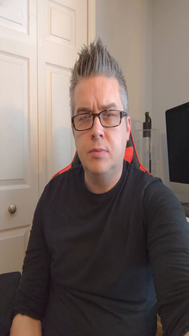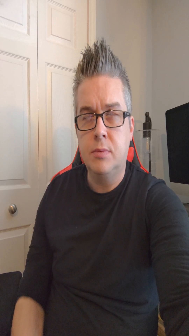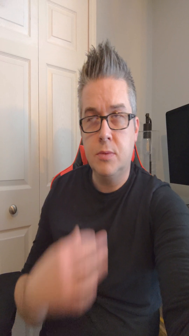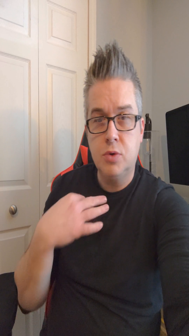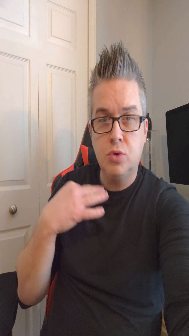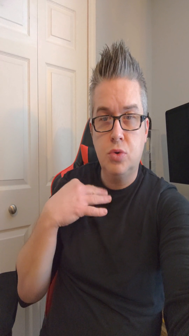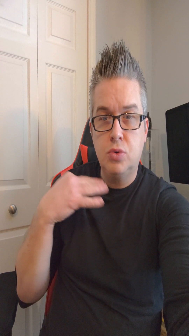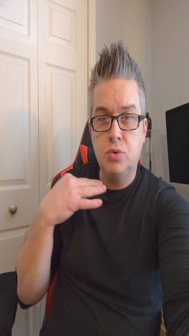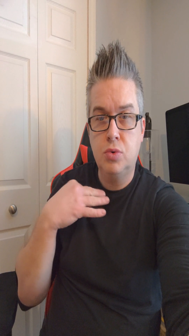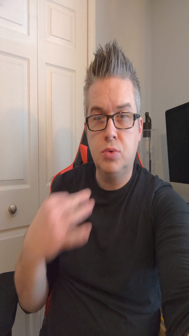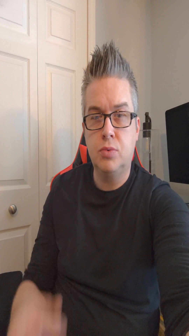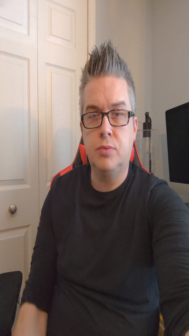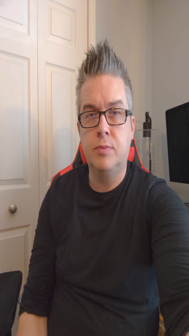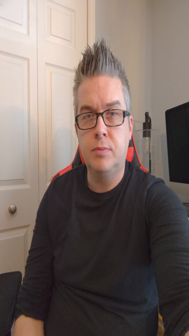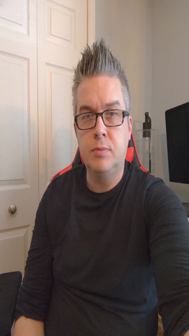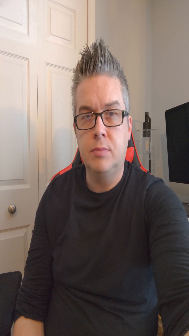shirt